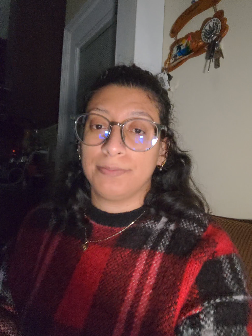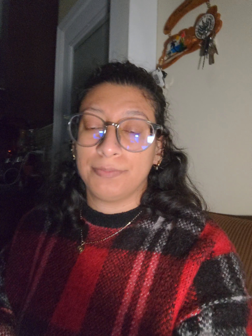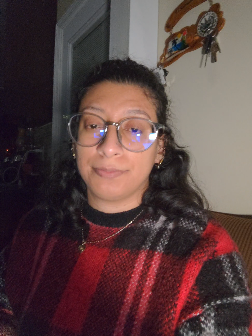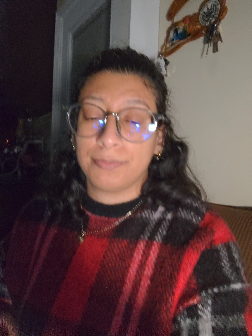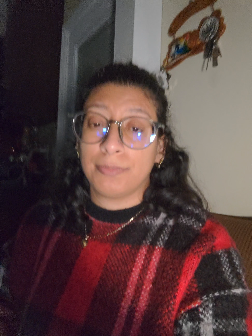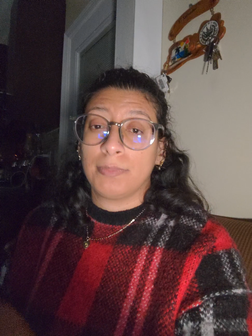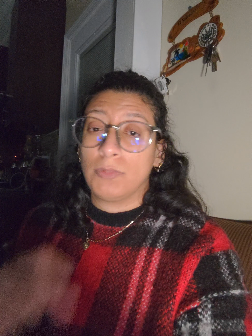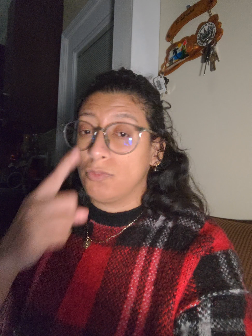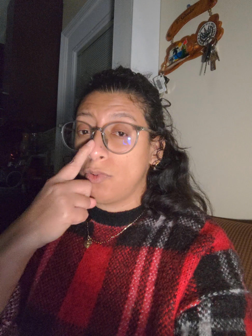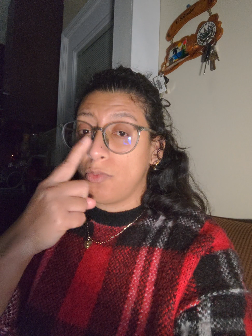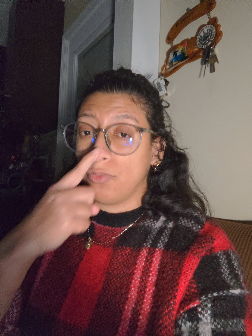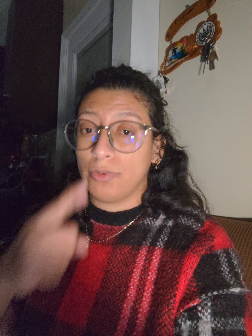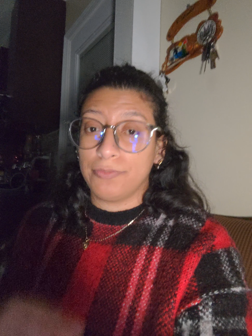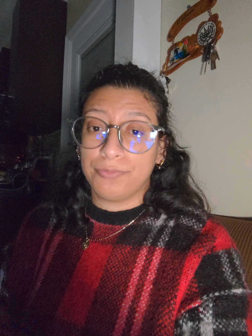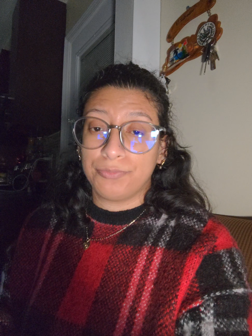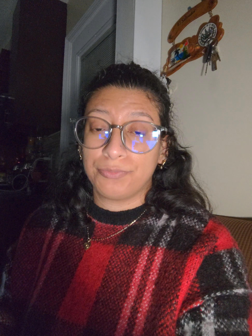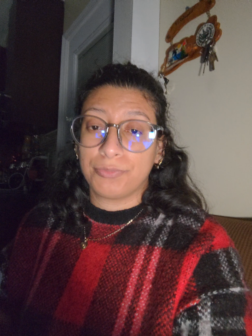nose